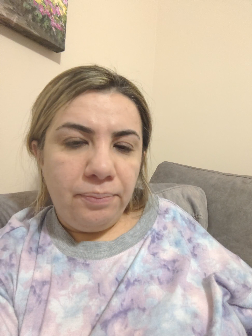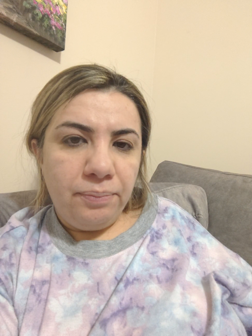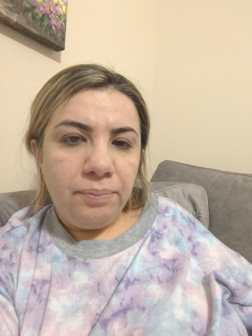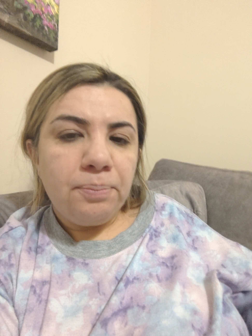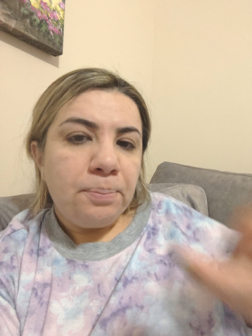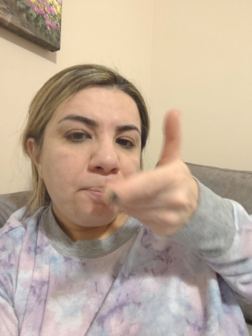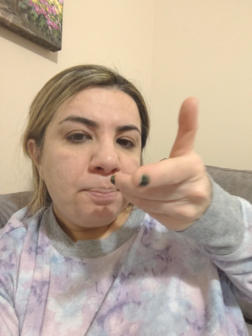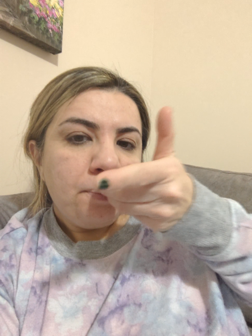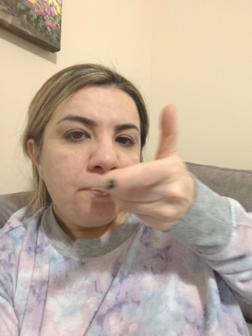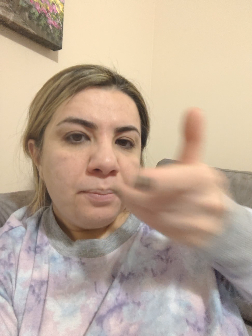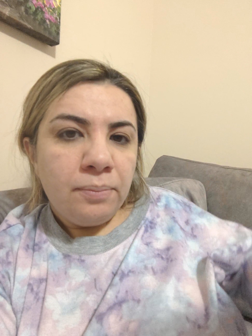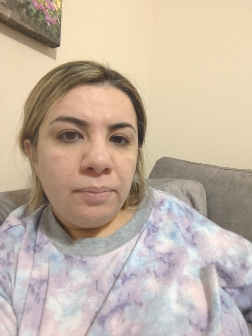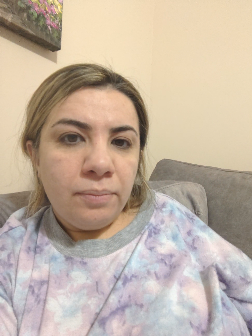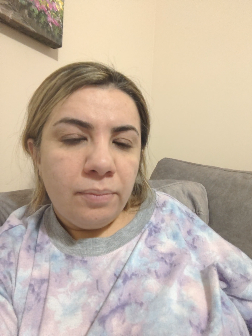pizza